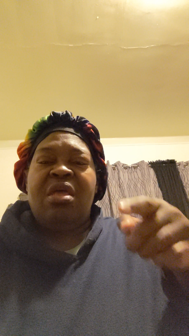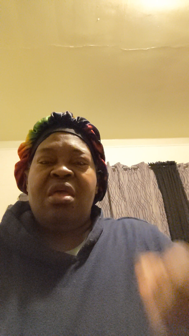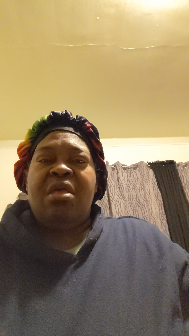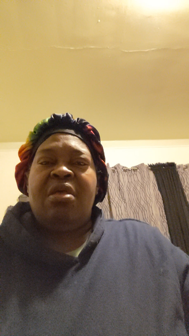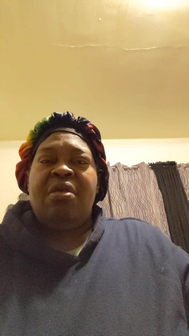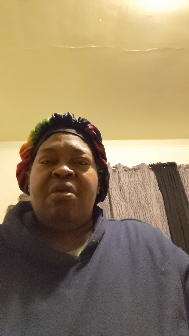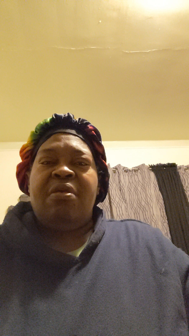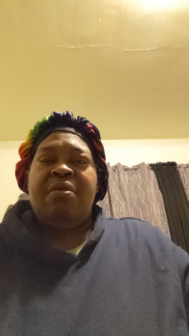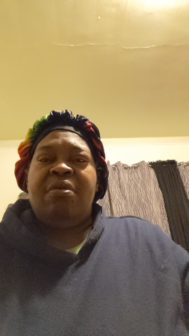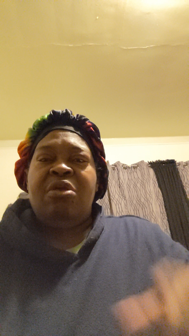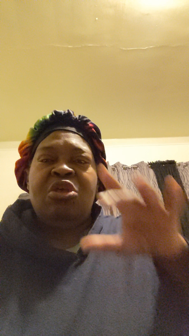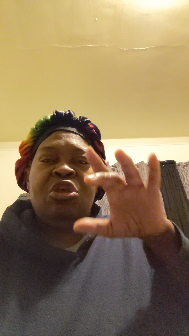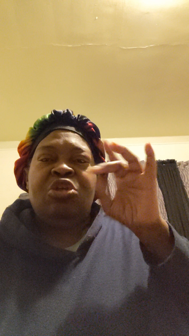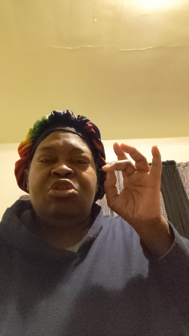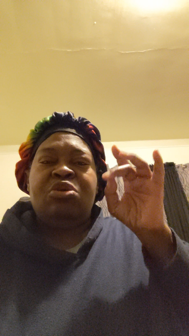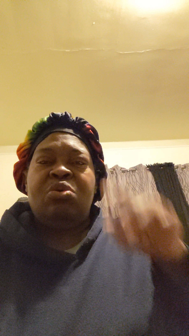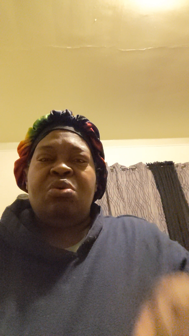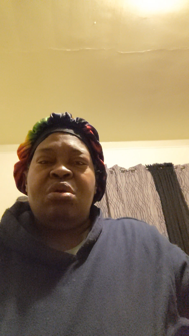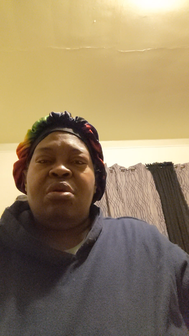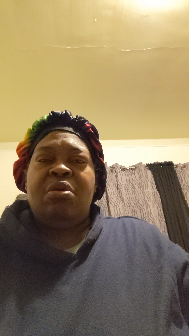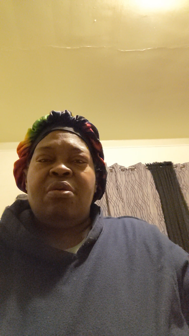choose